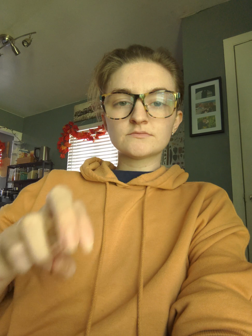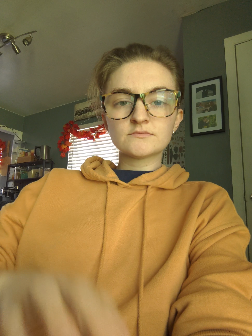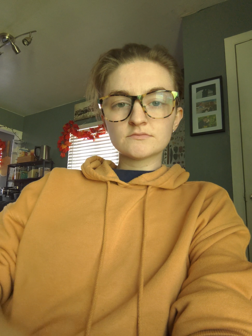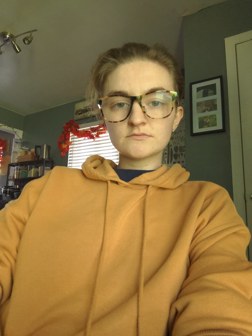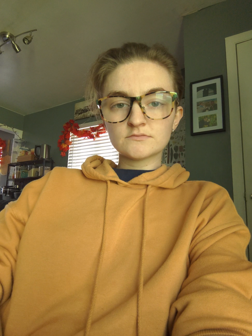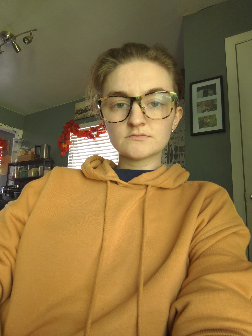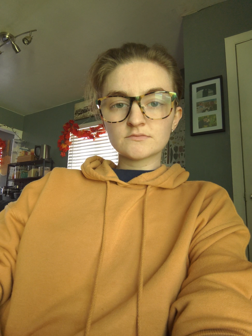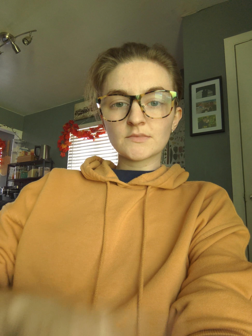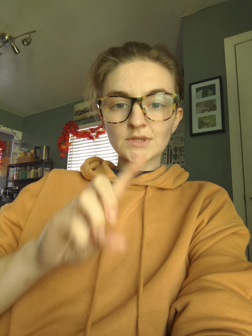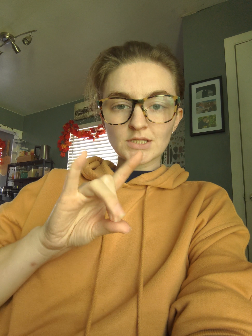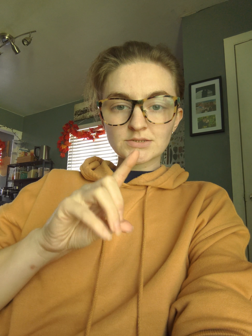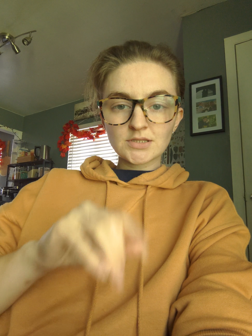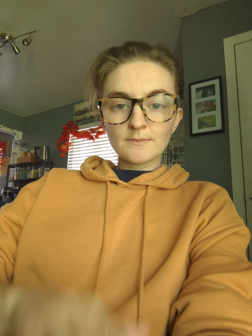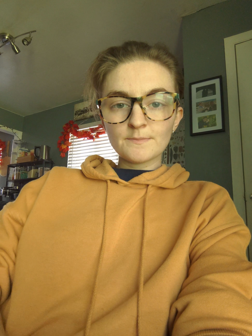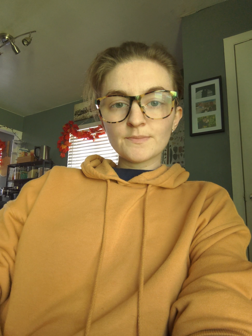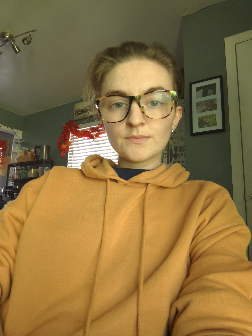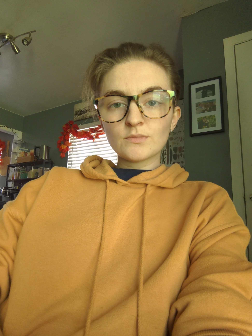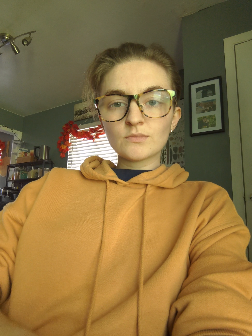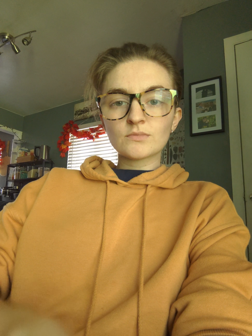did